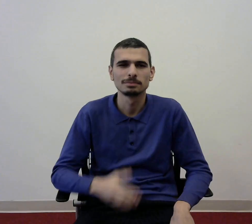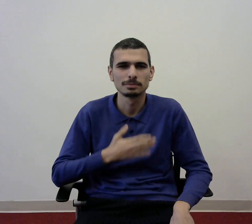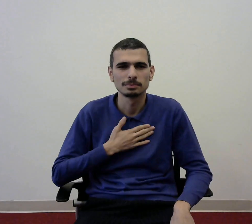mən